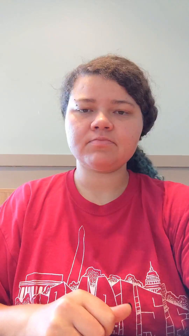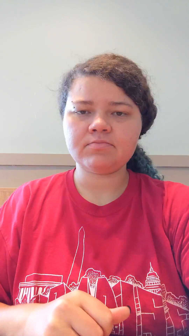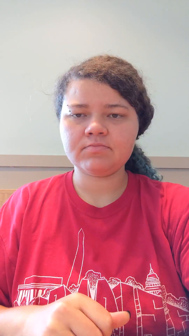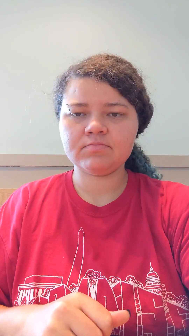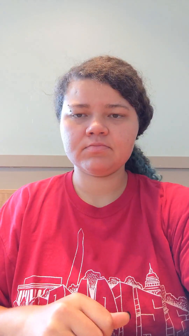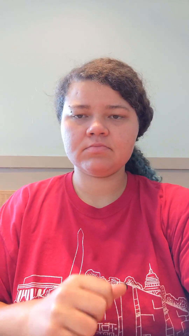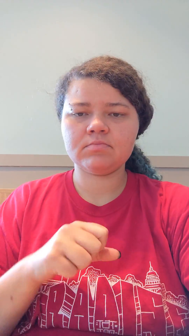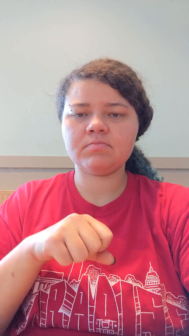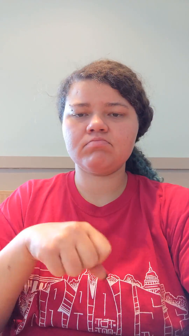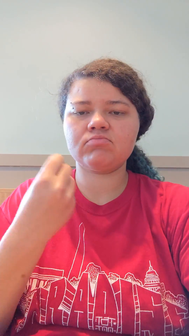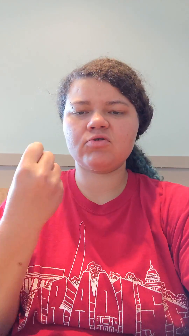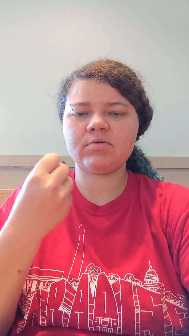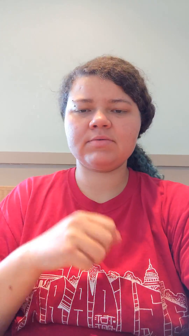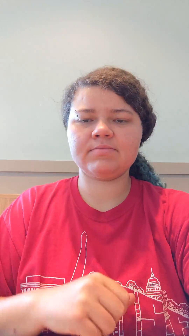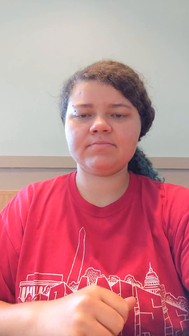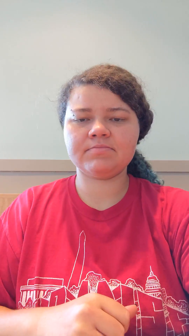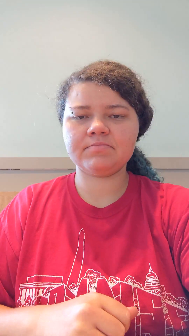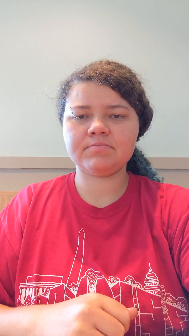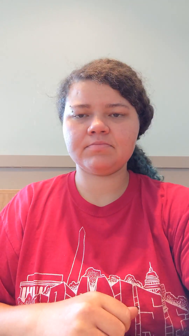break